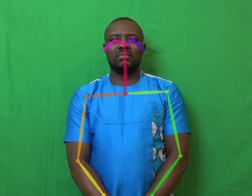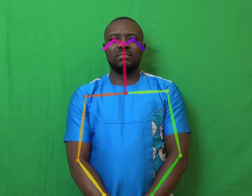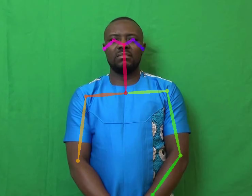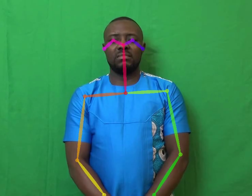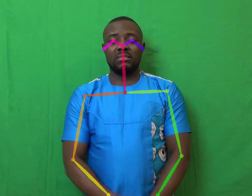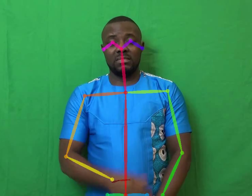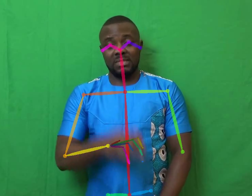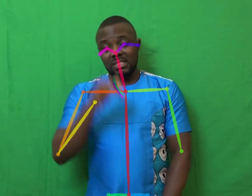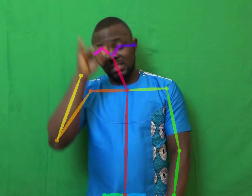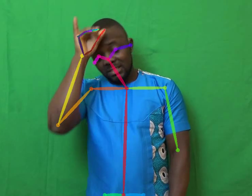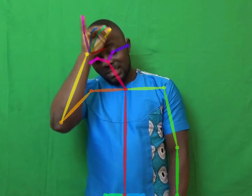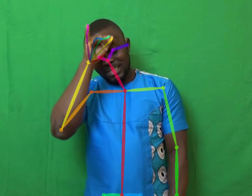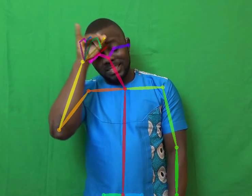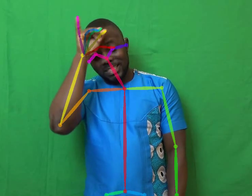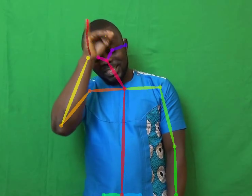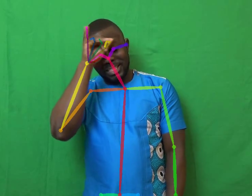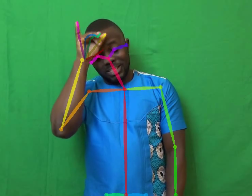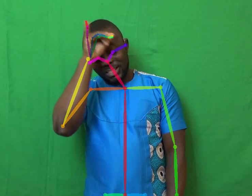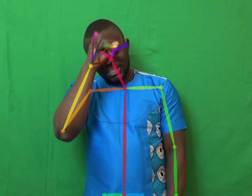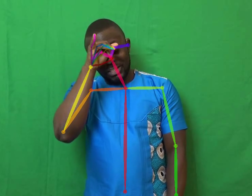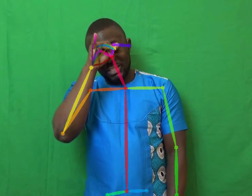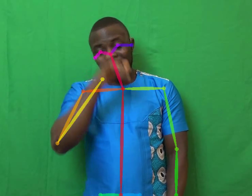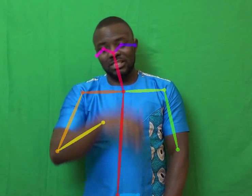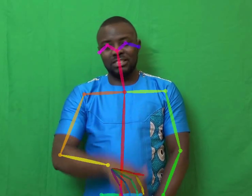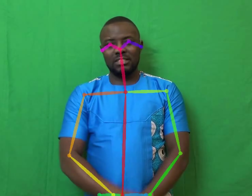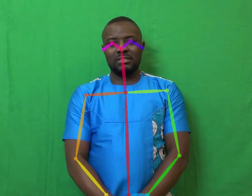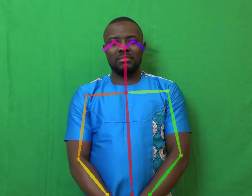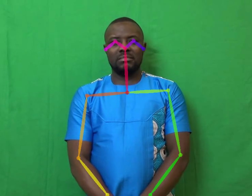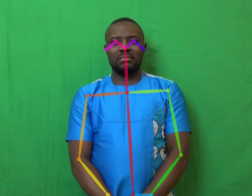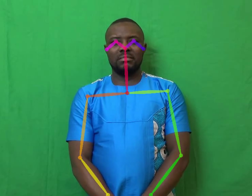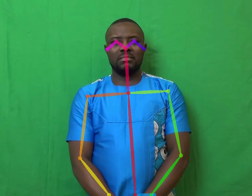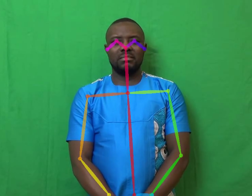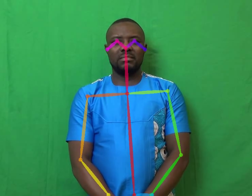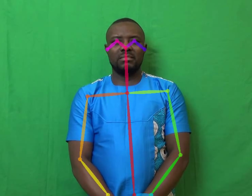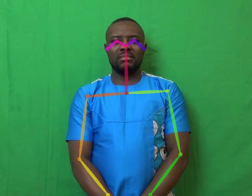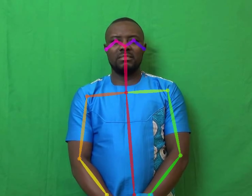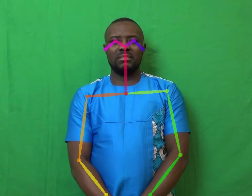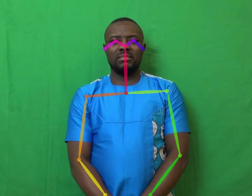illiterate